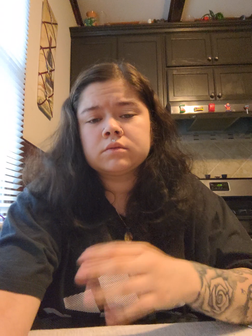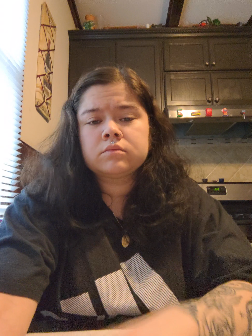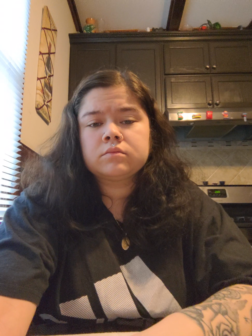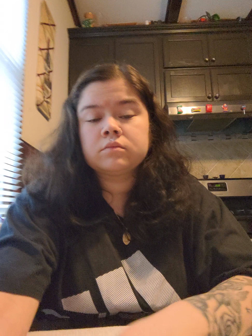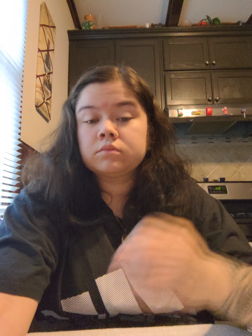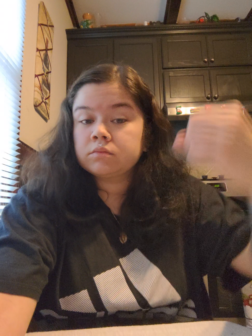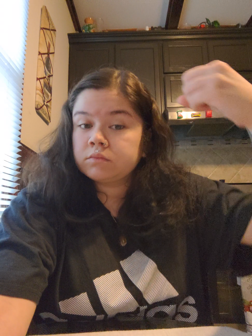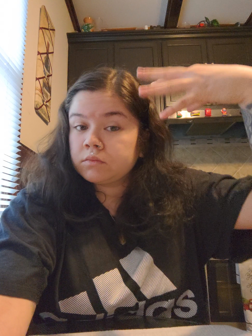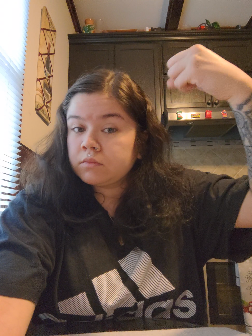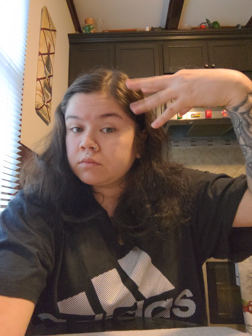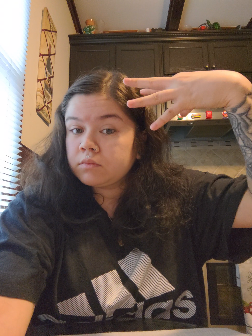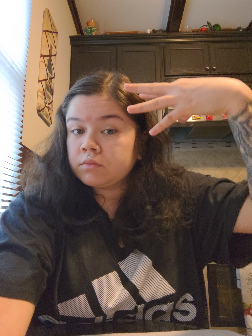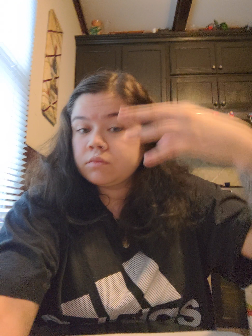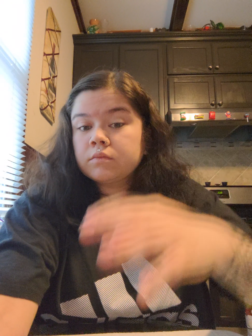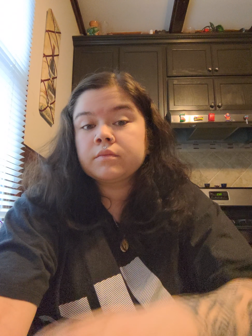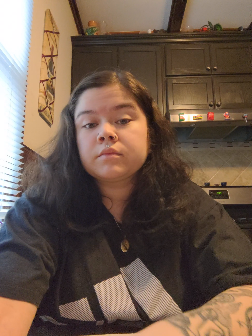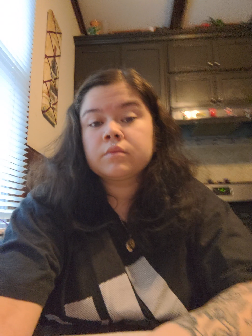shower